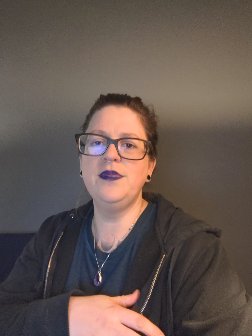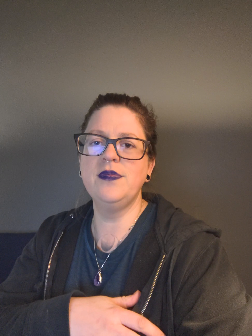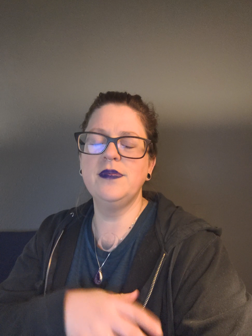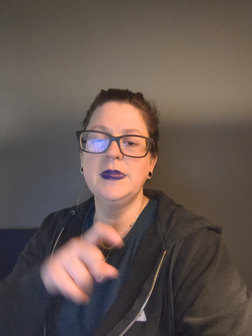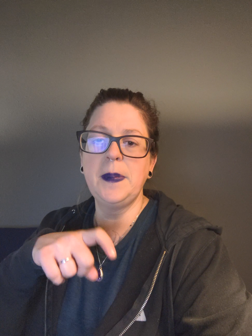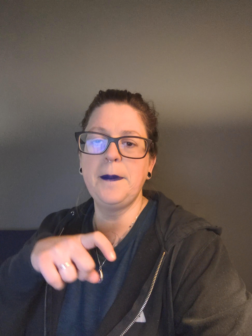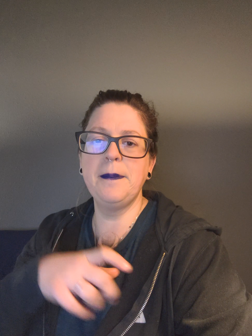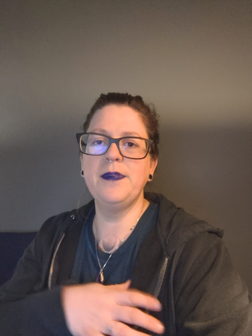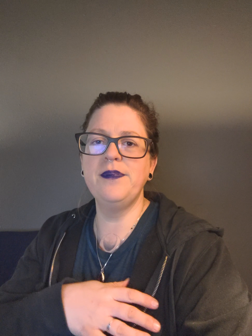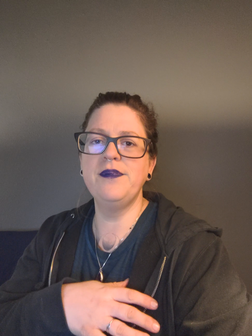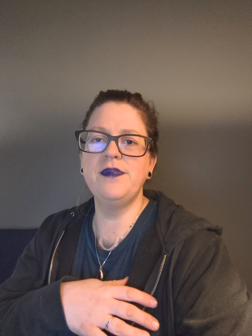time